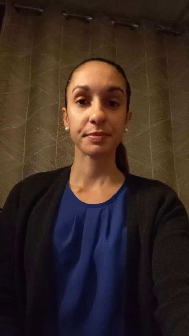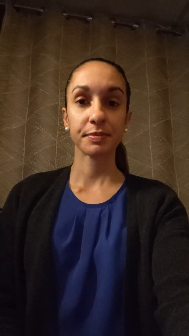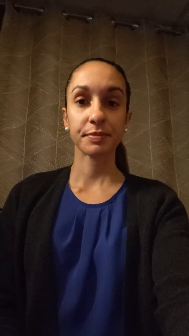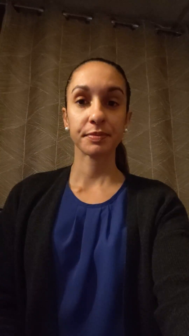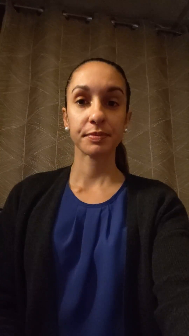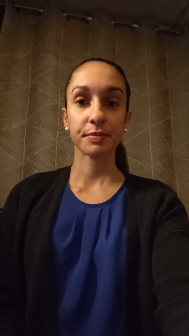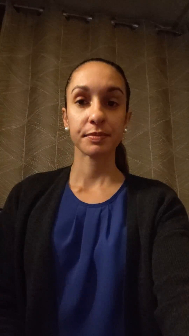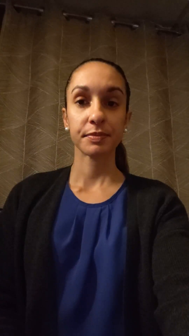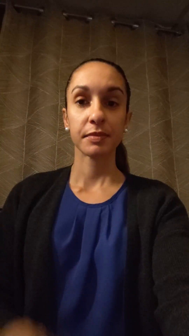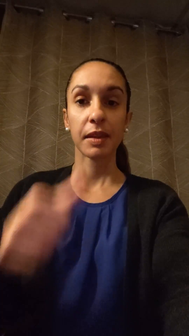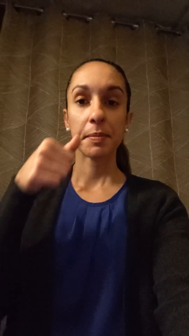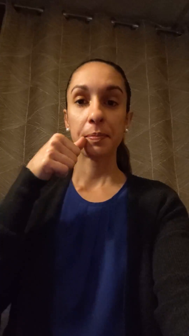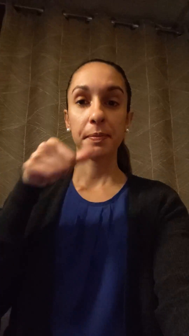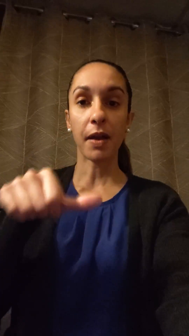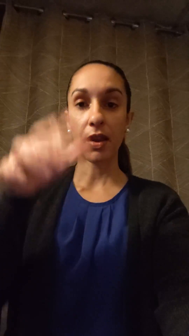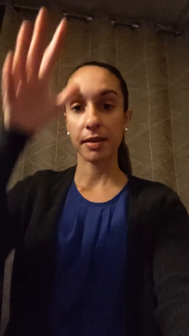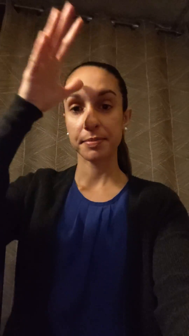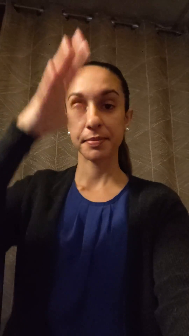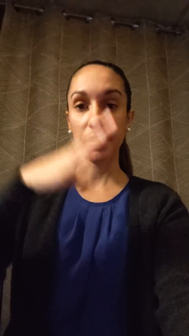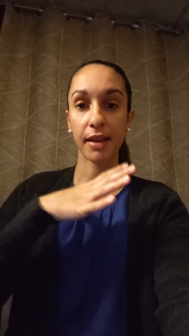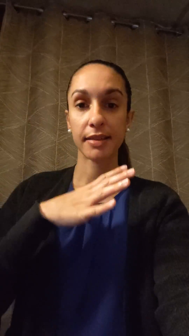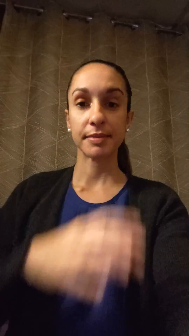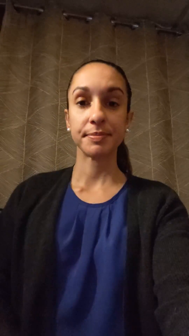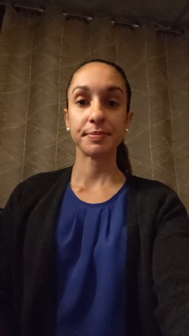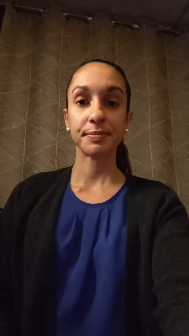mailman